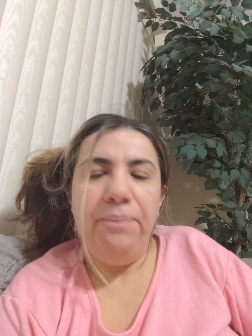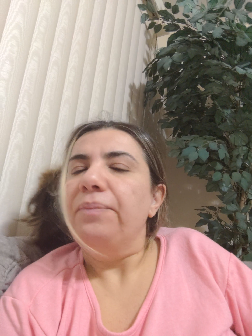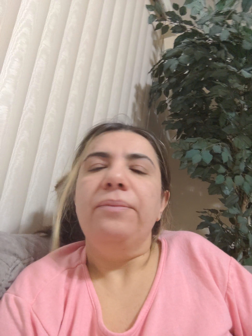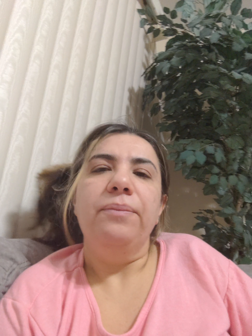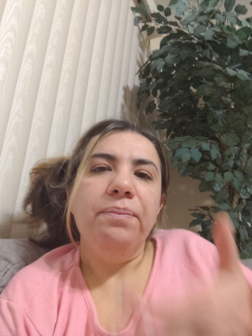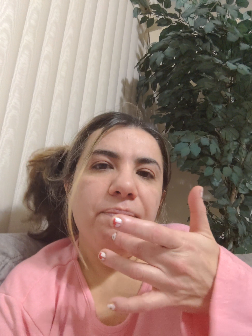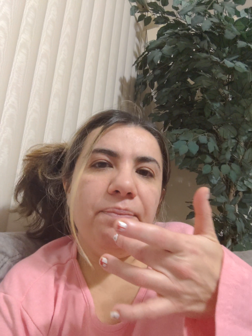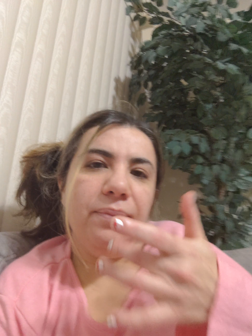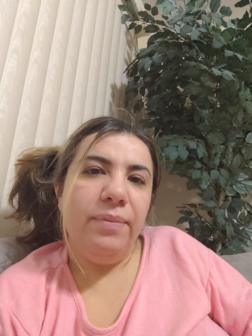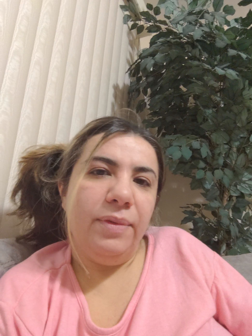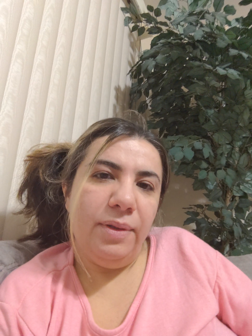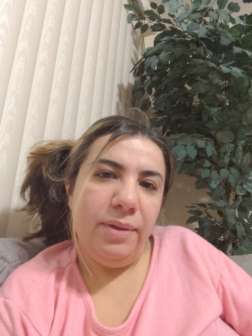taste